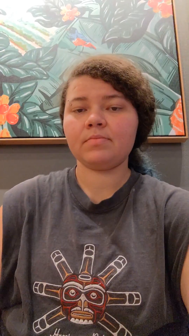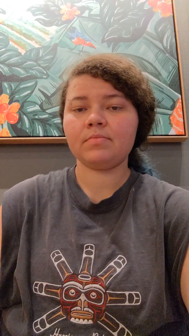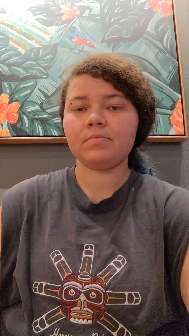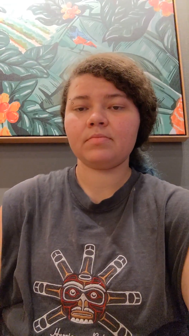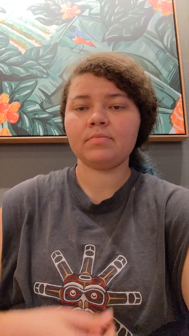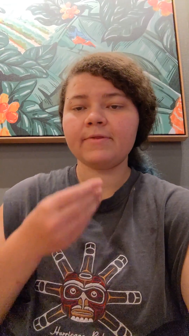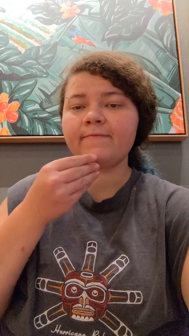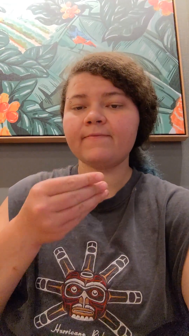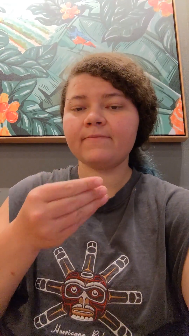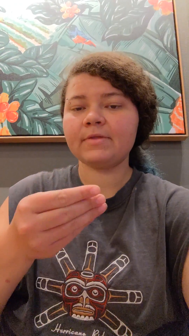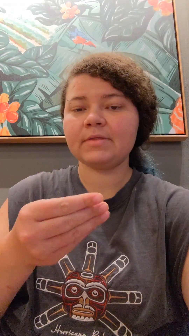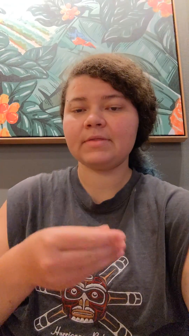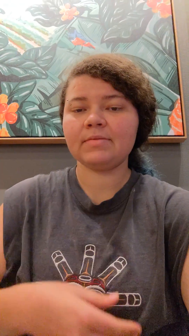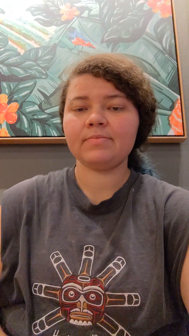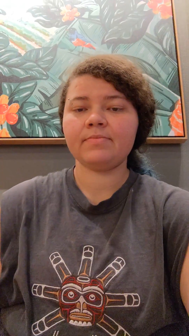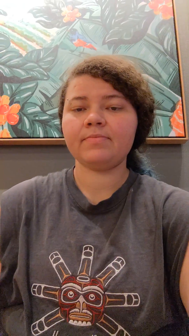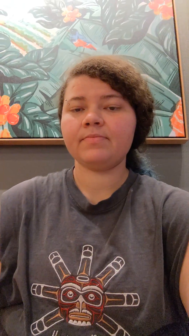feed